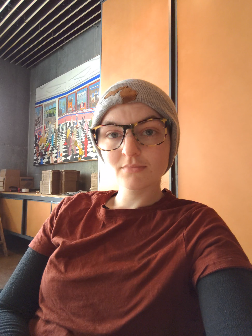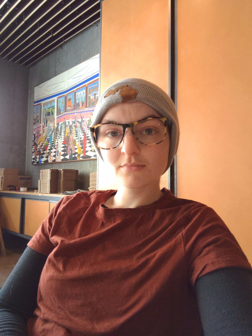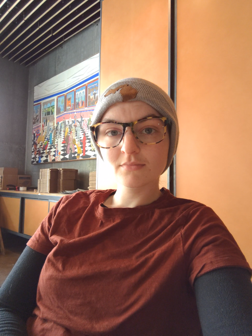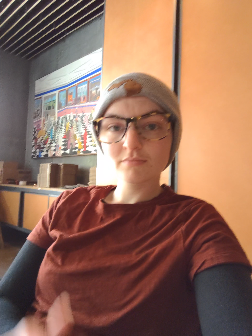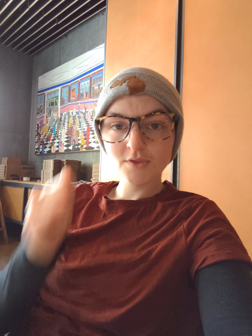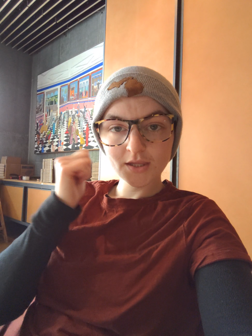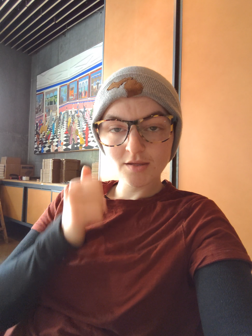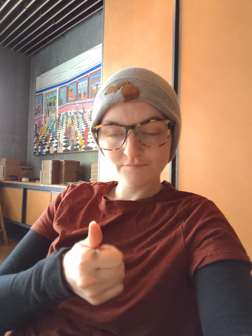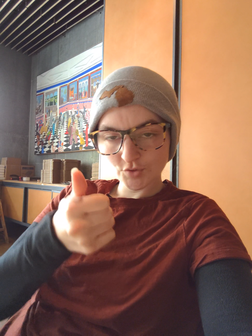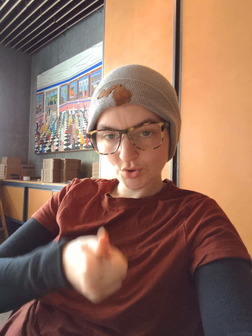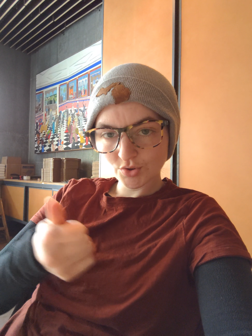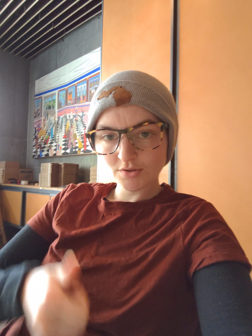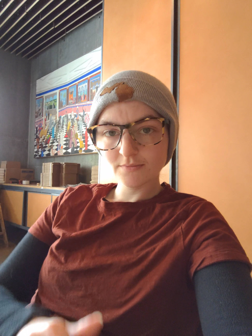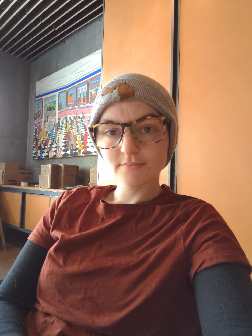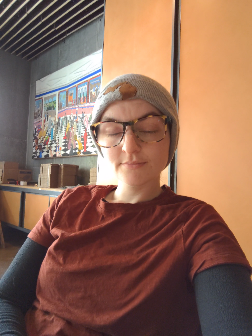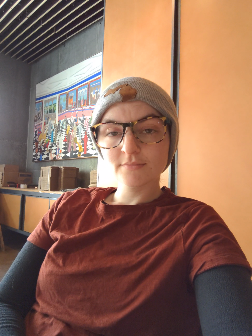every